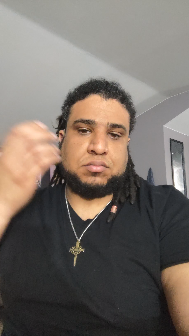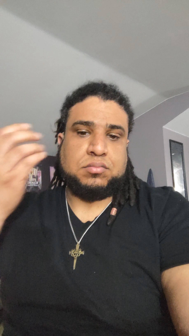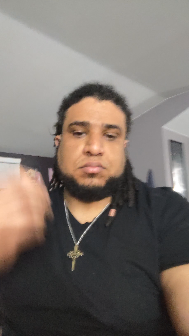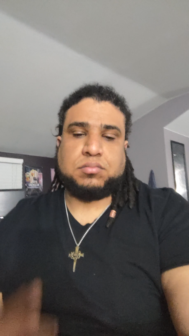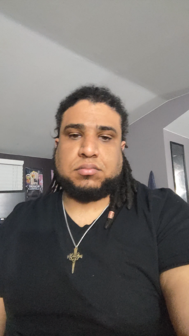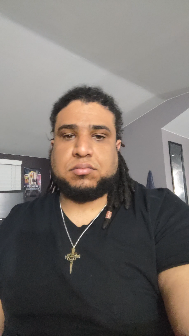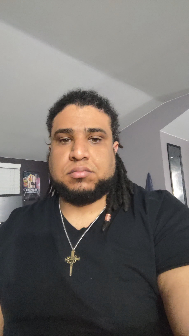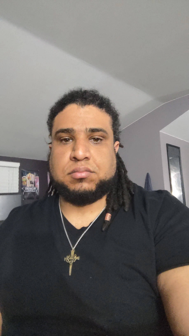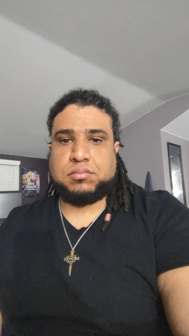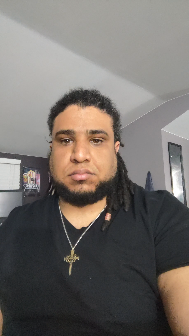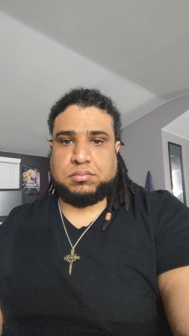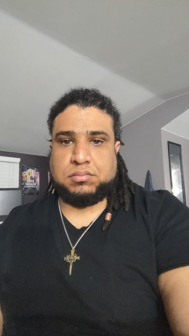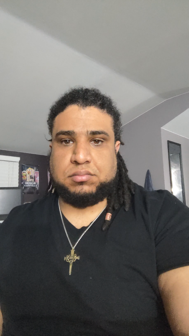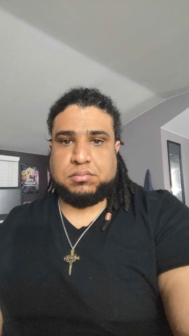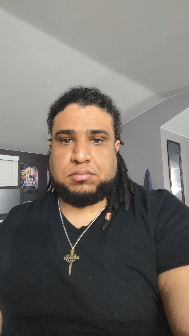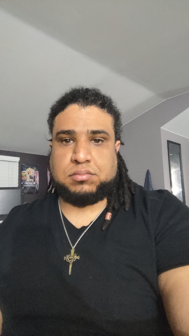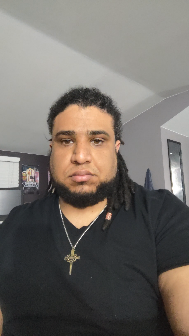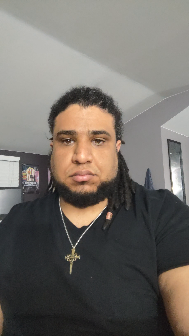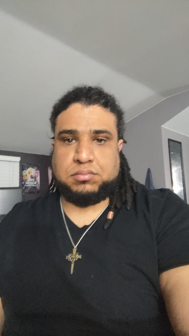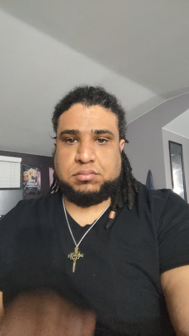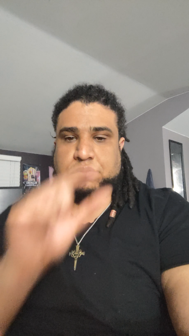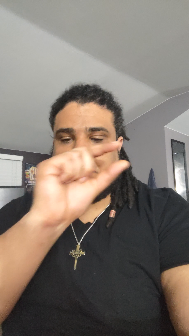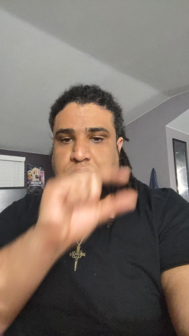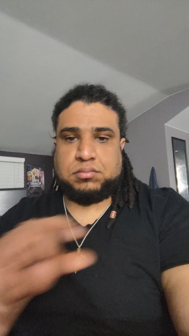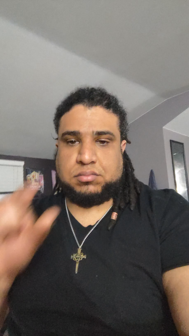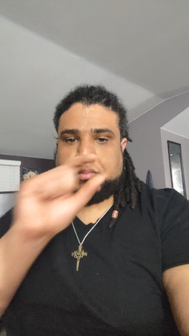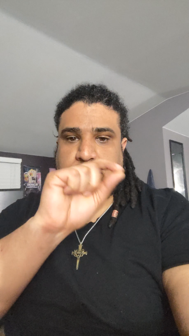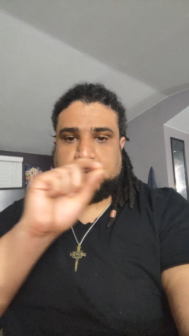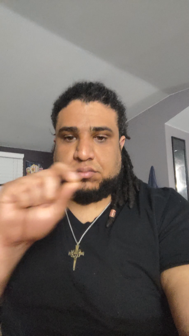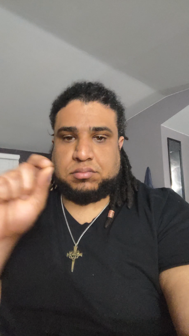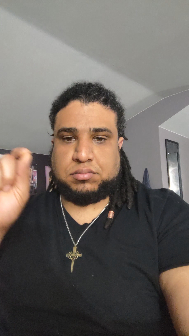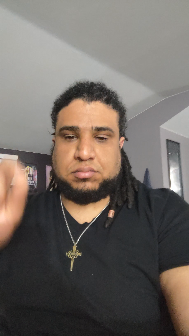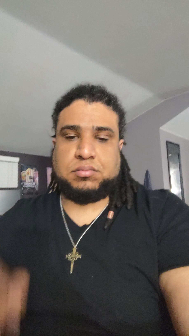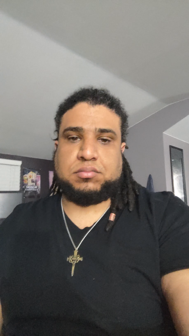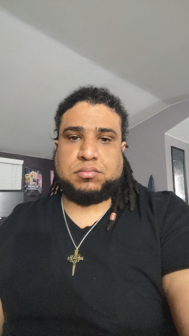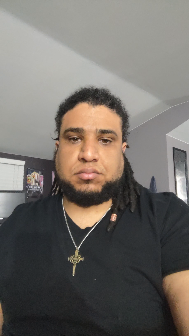peas